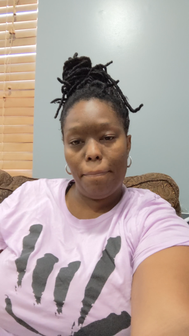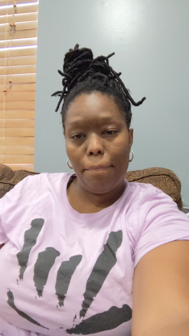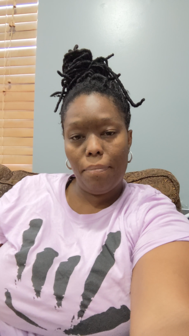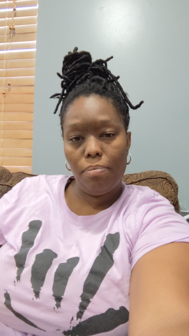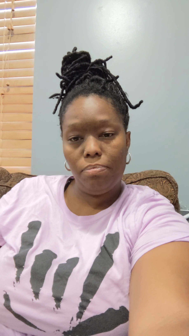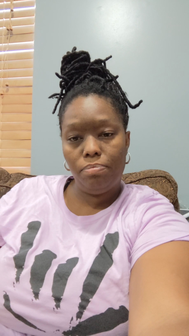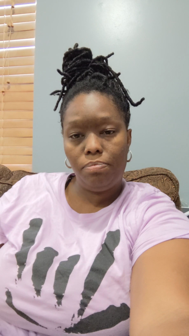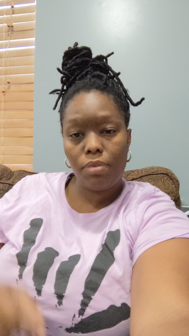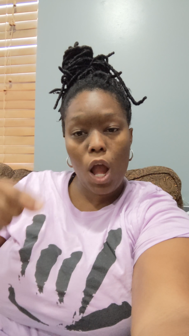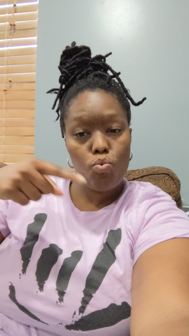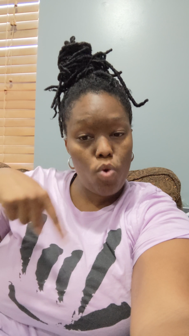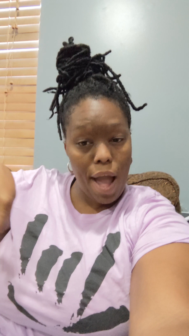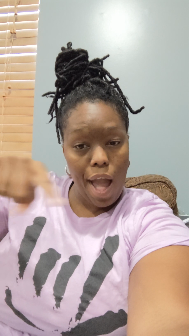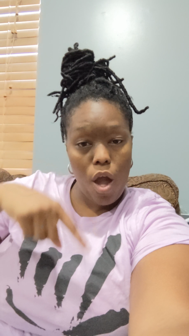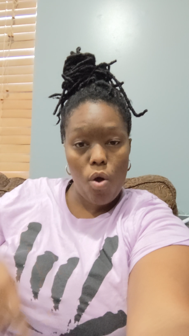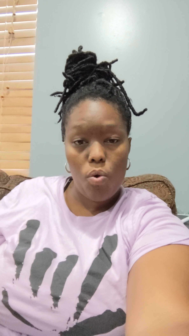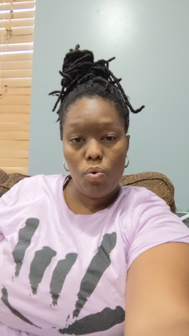around